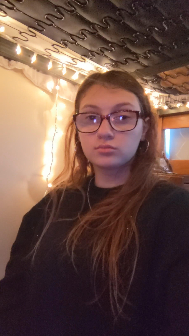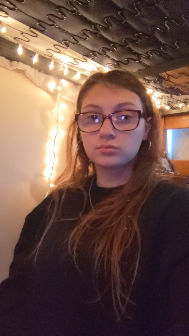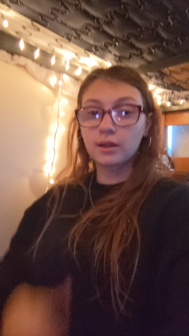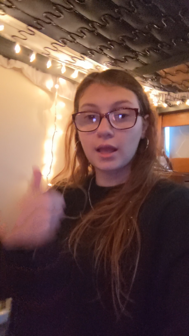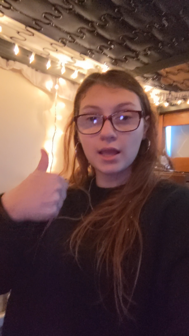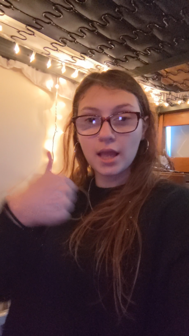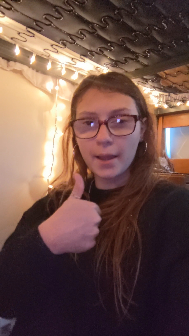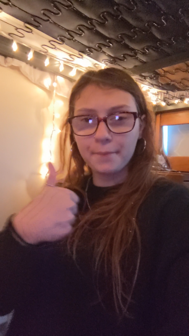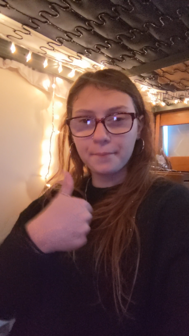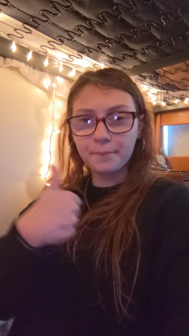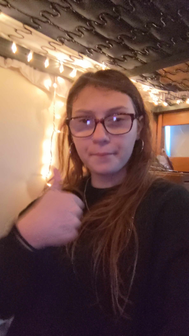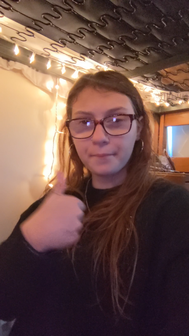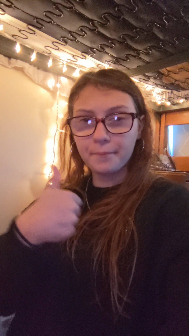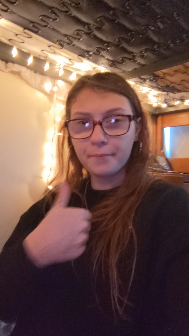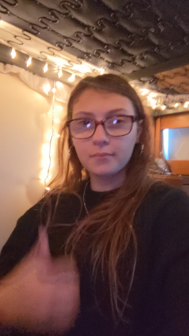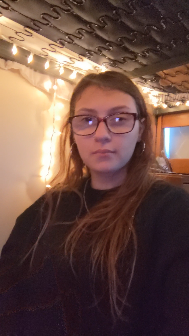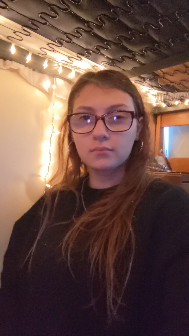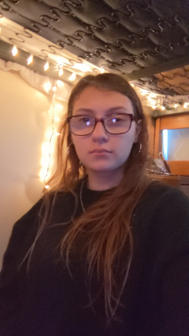game